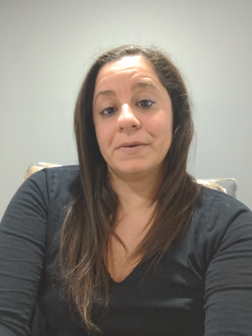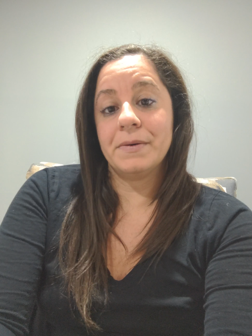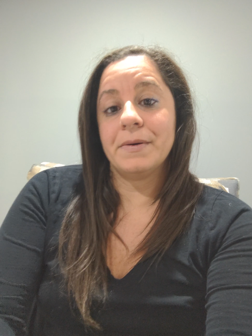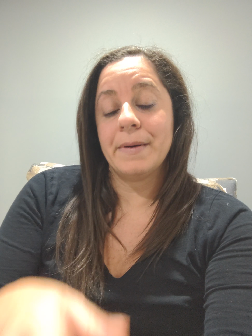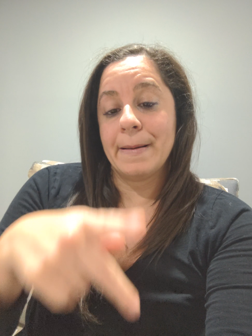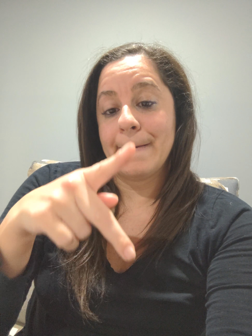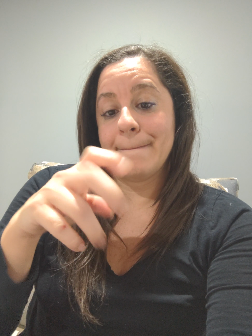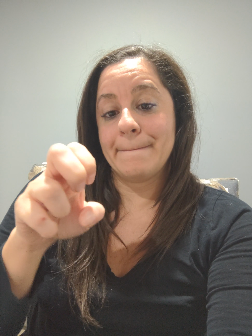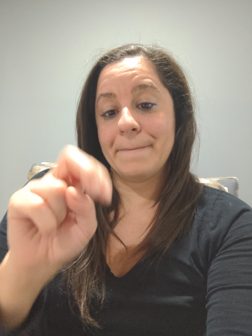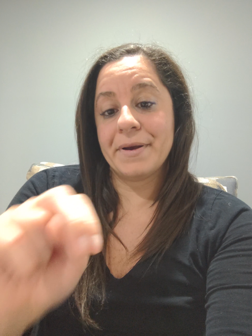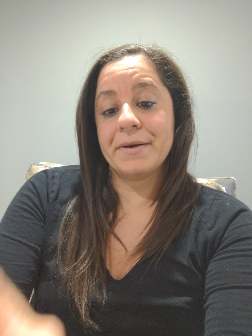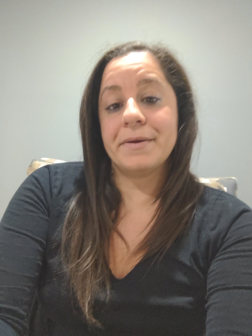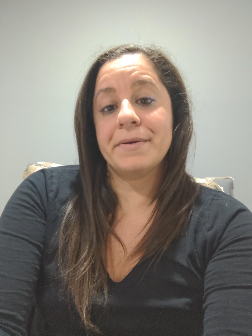pen